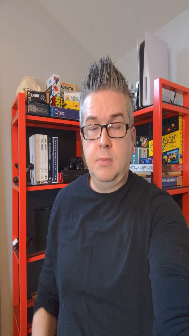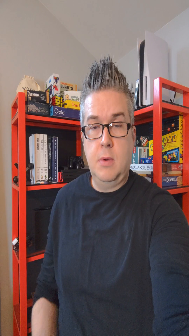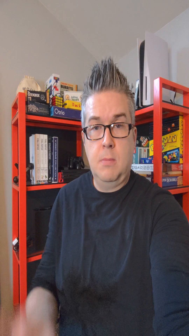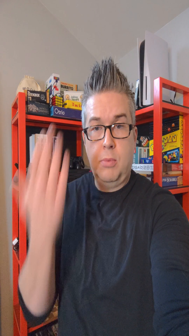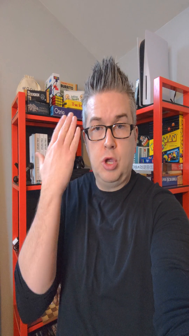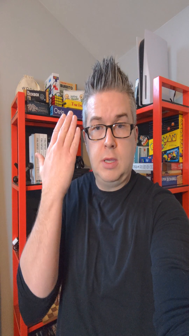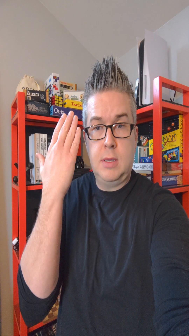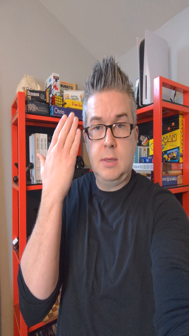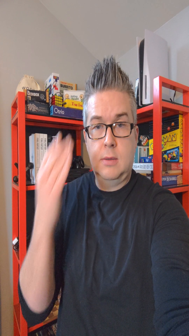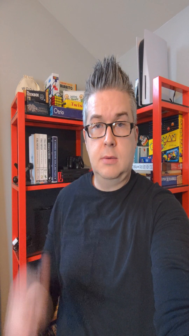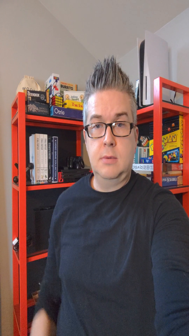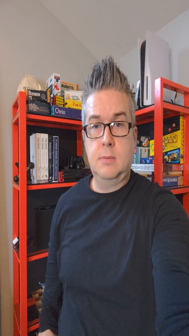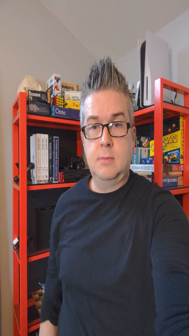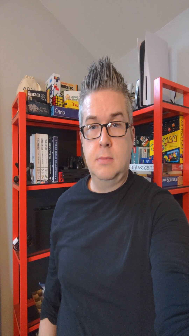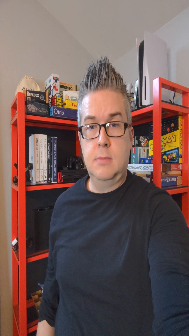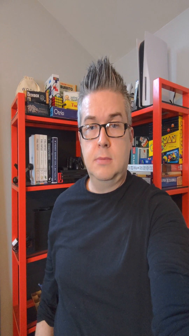morning